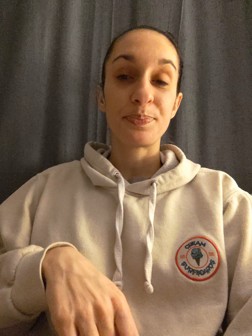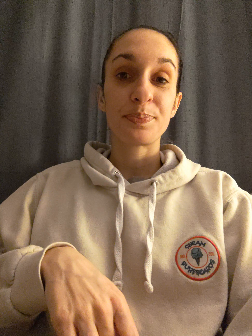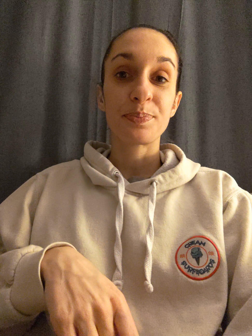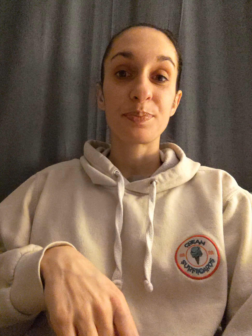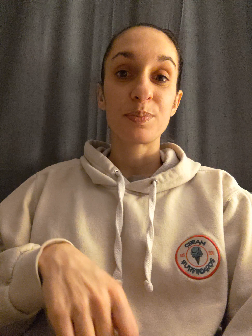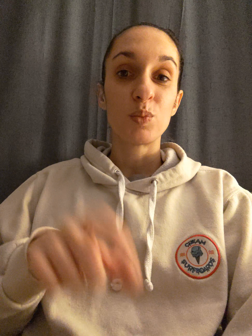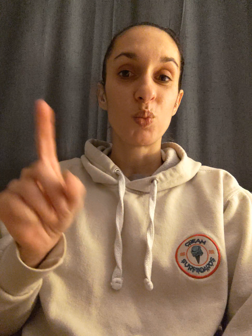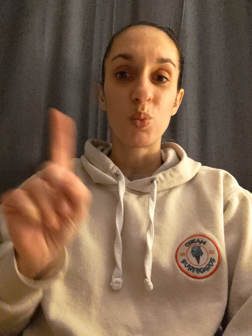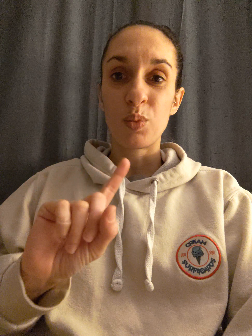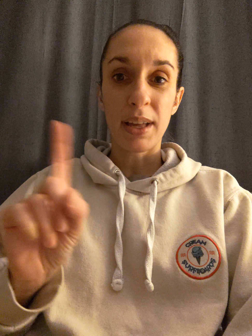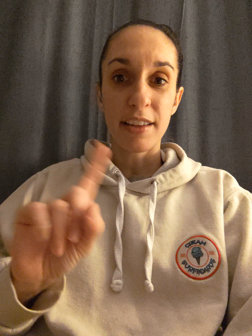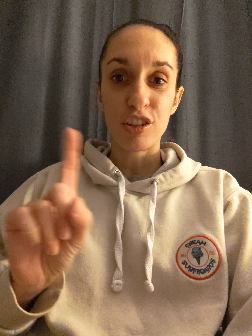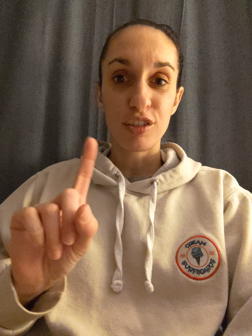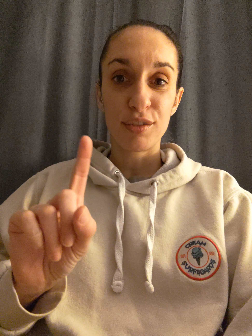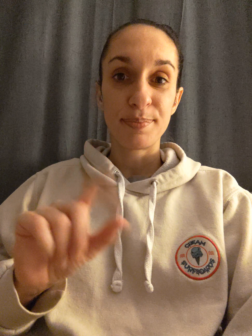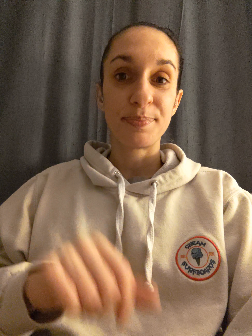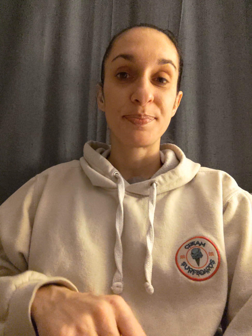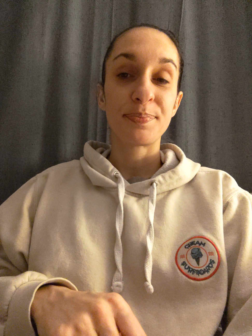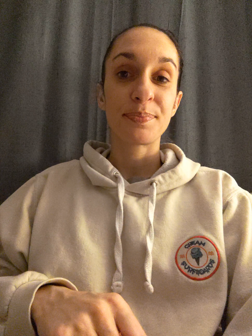where